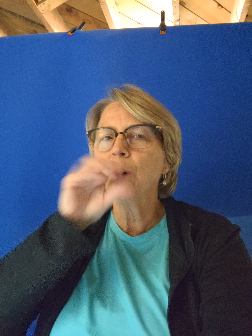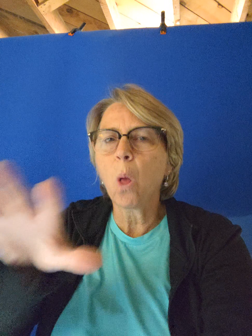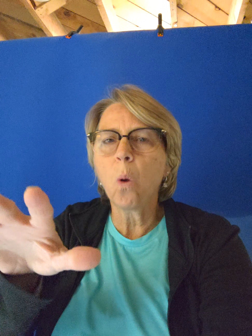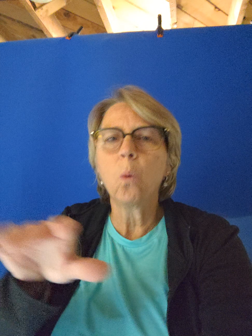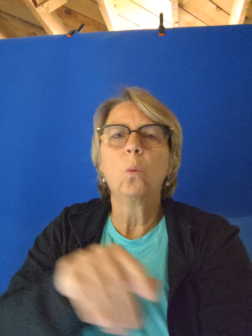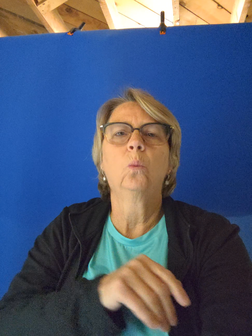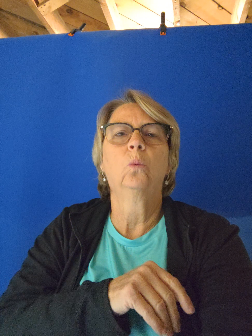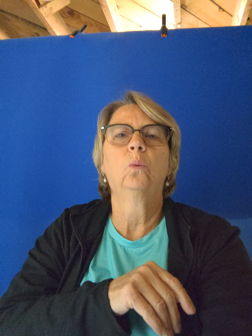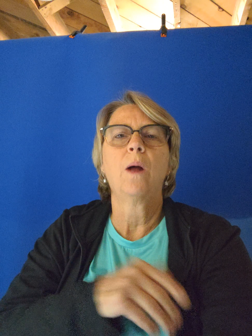blow